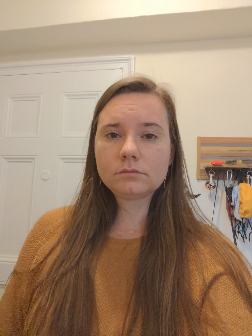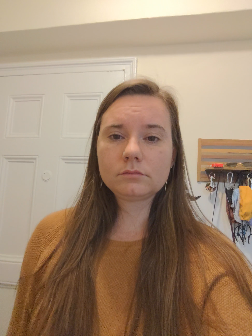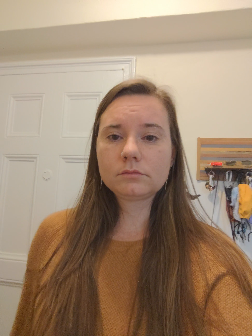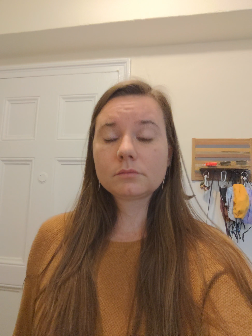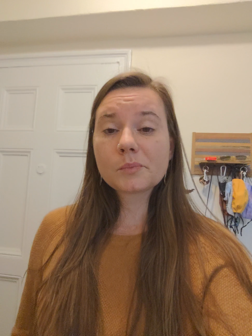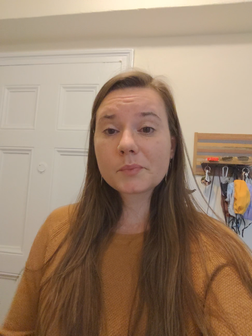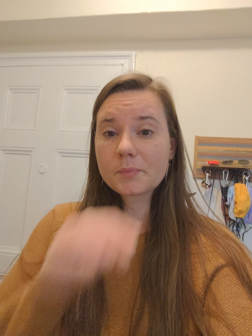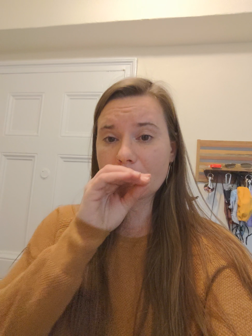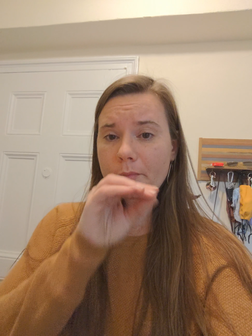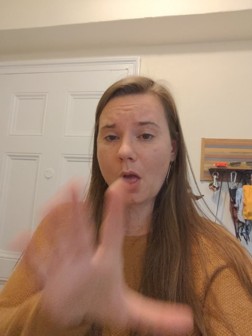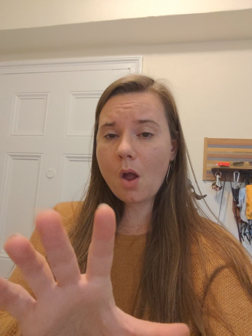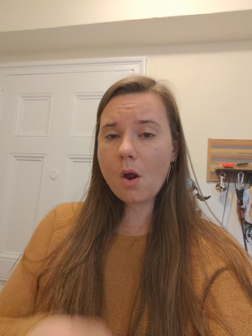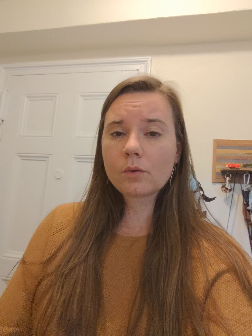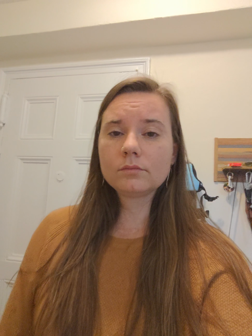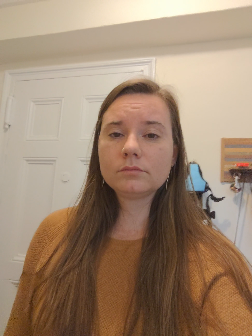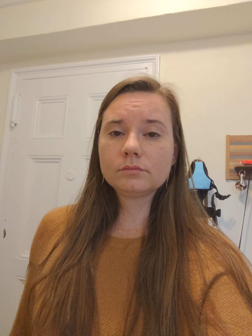blow